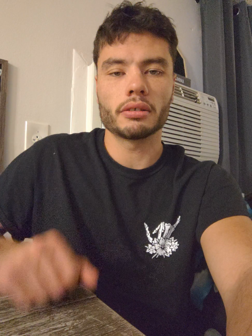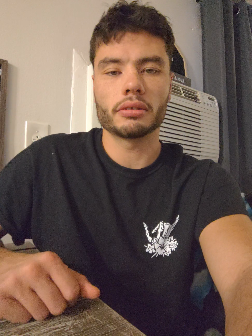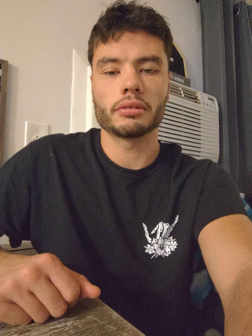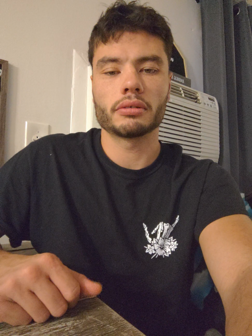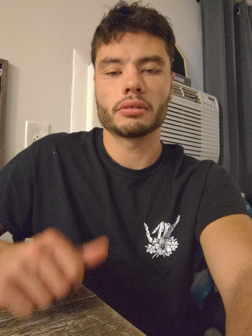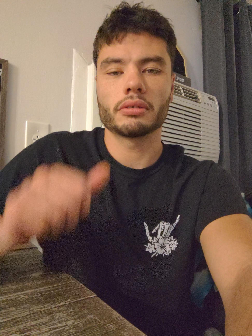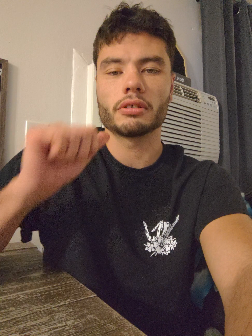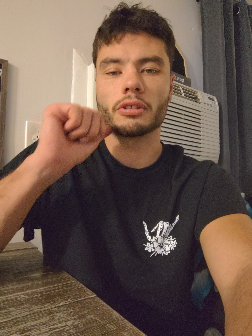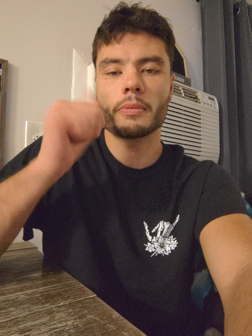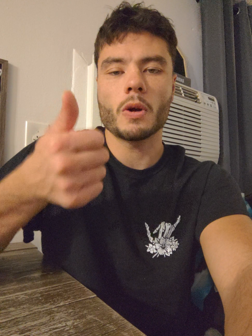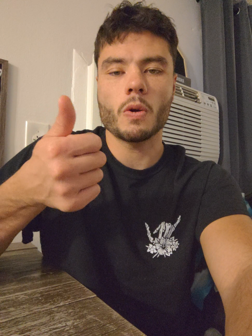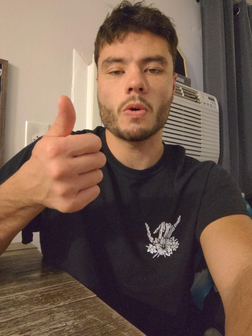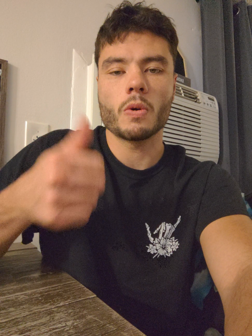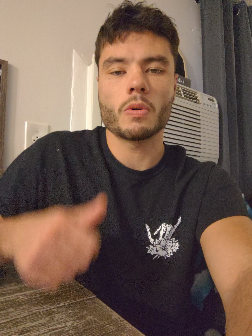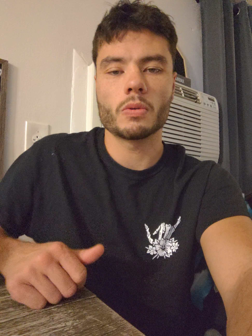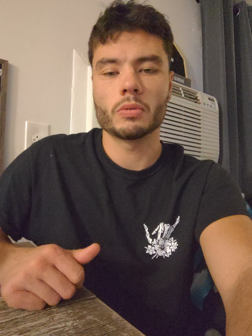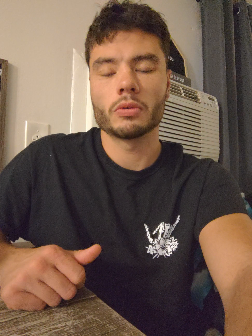tomorrow